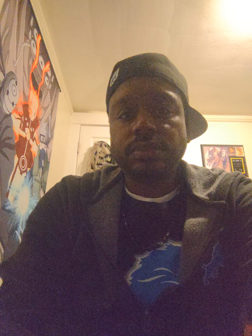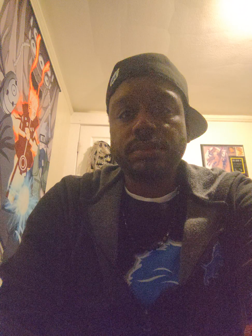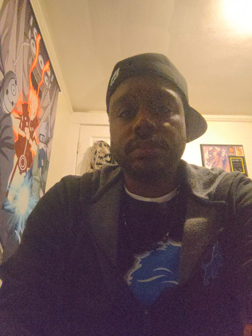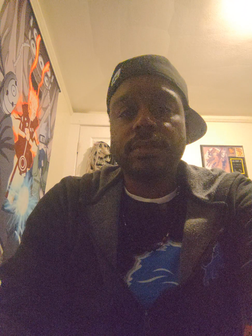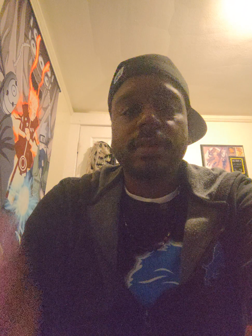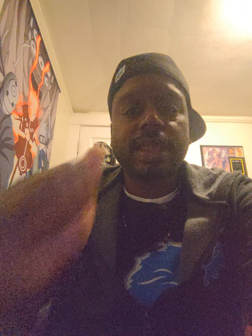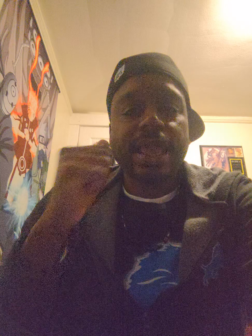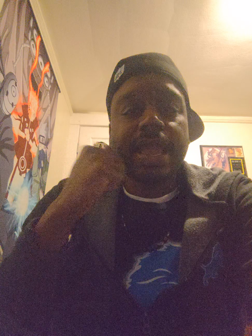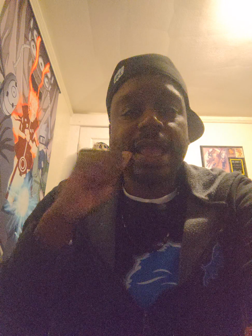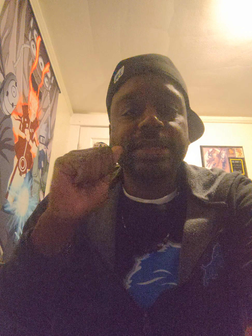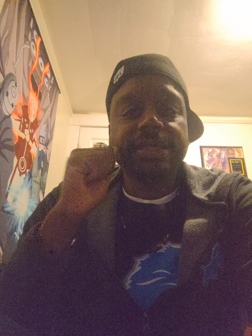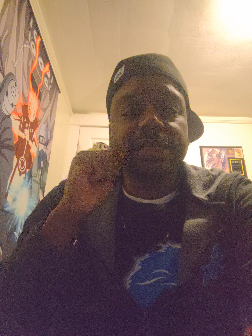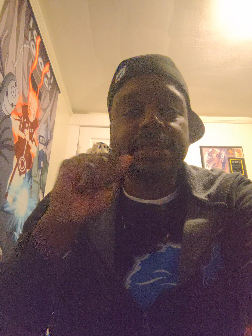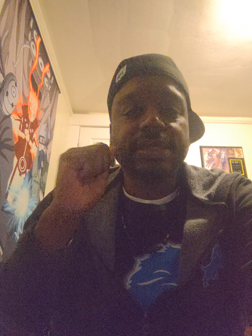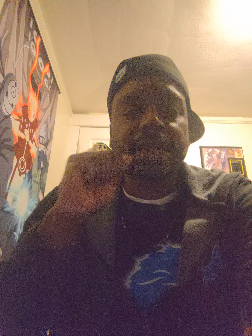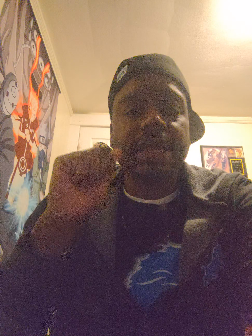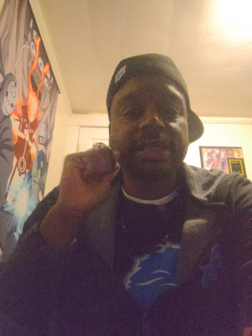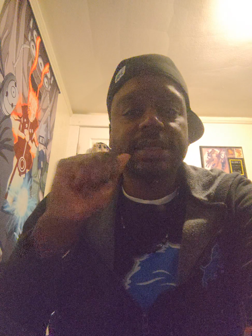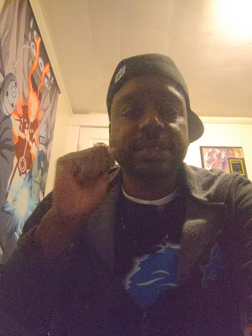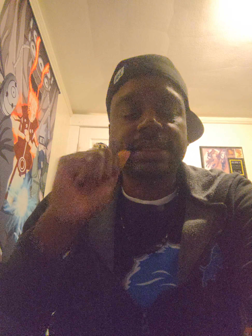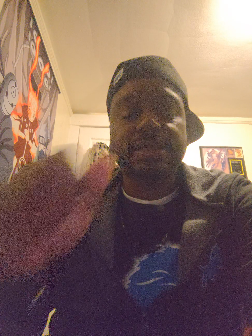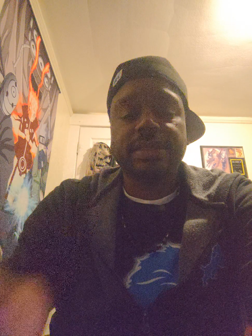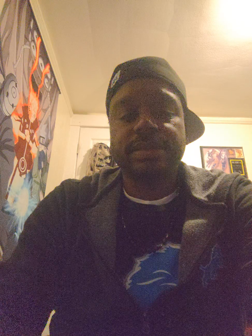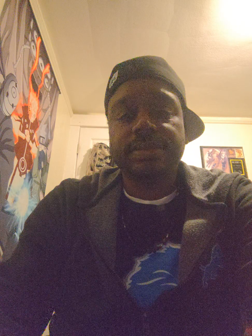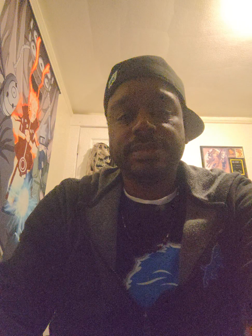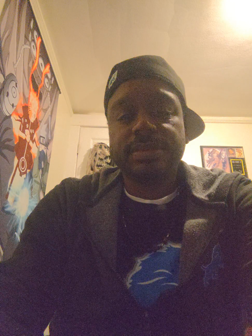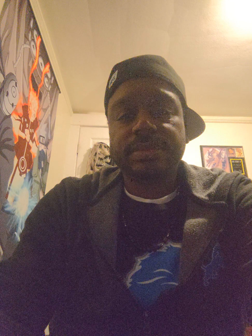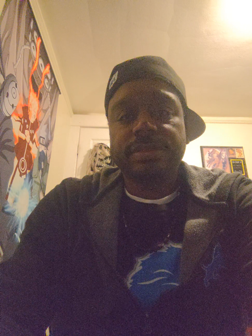aunt